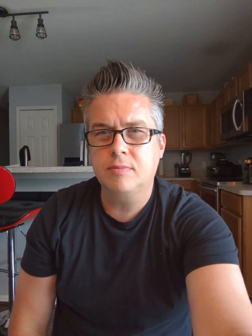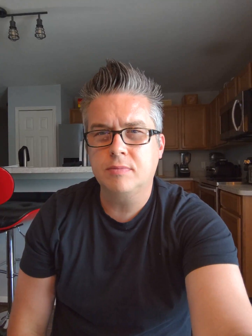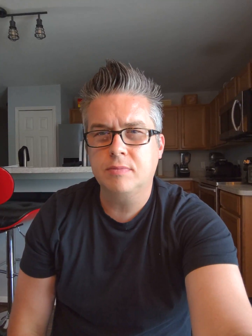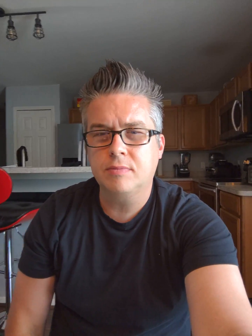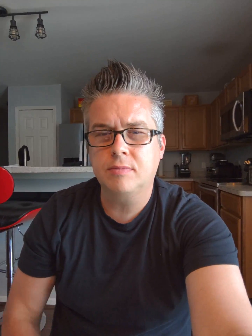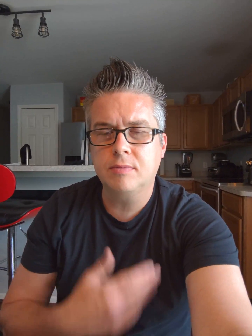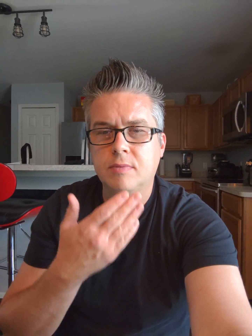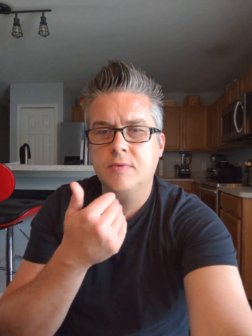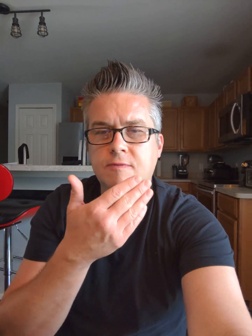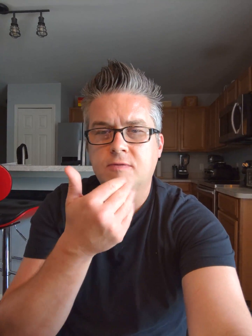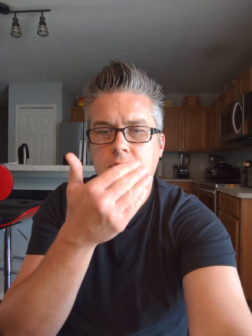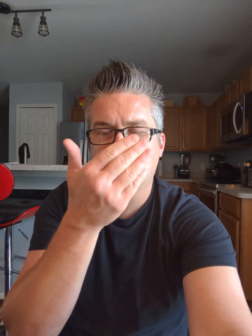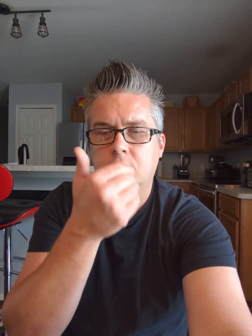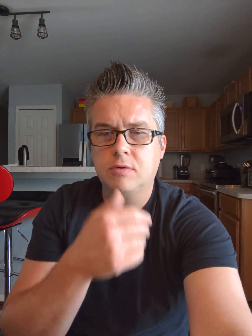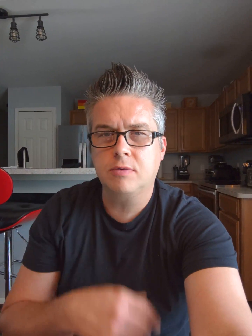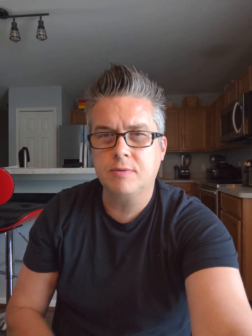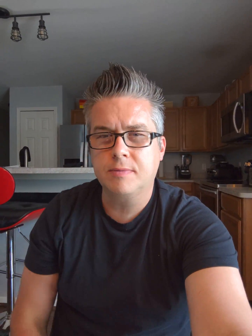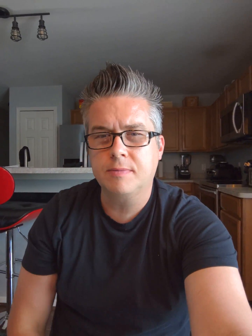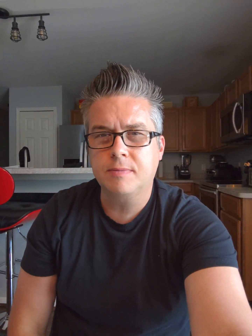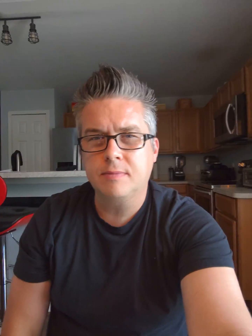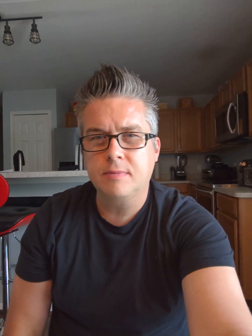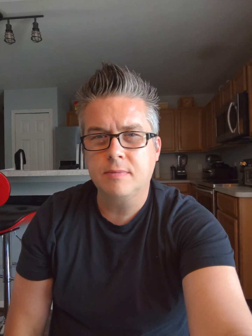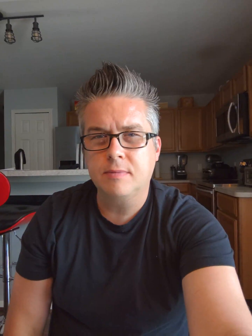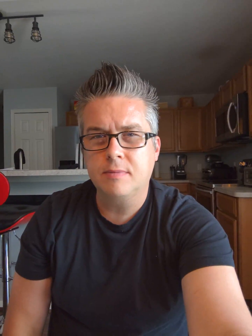butterfly